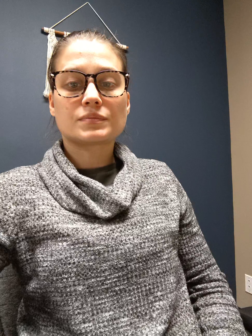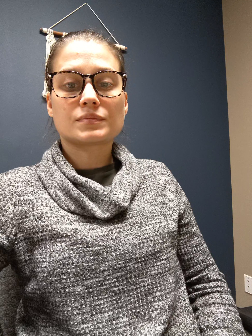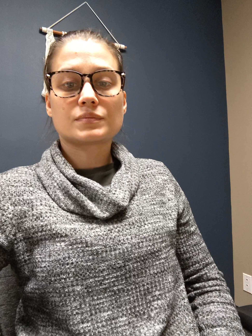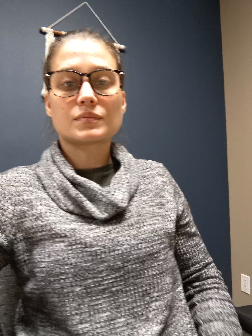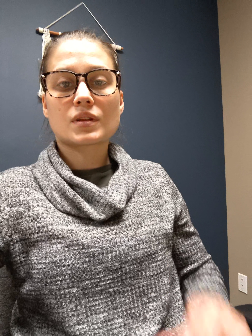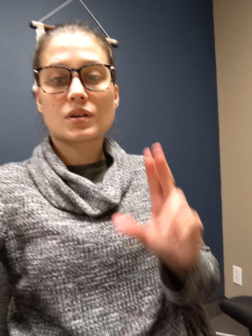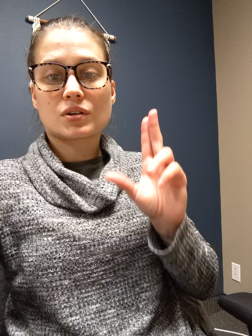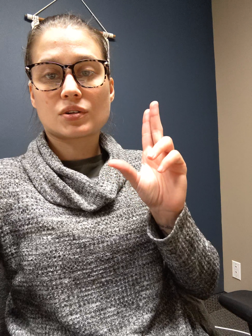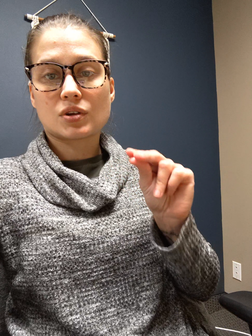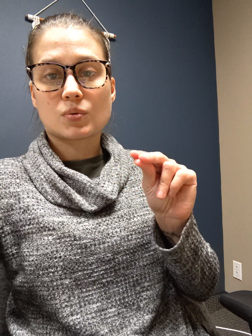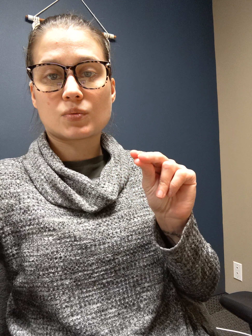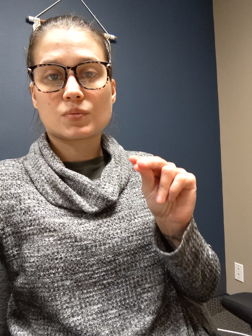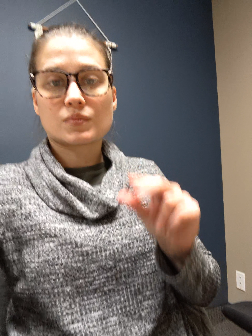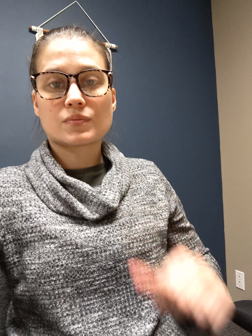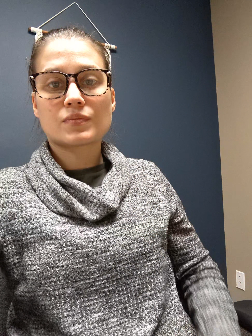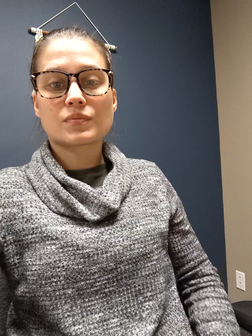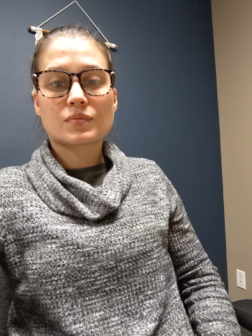no